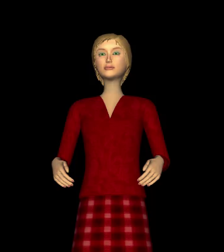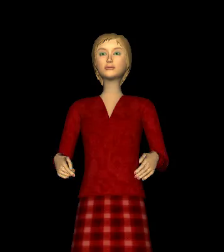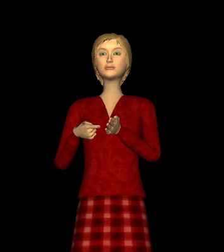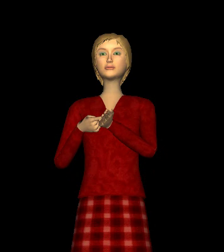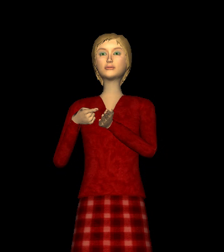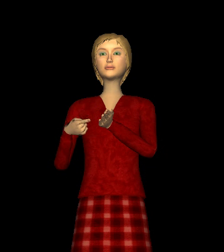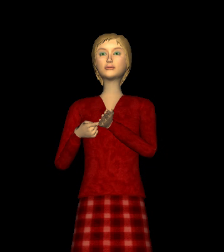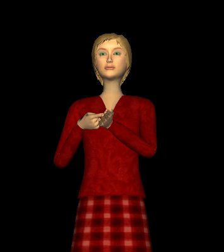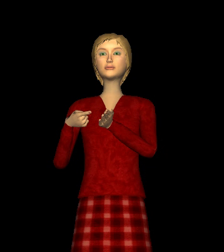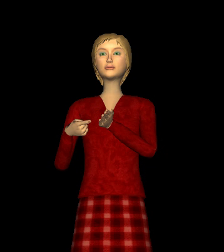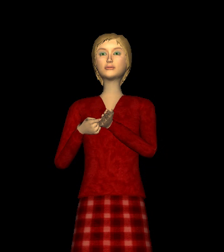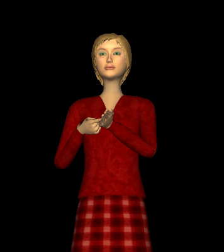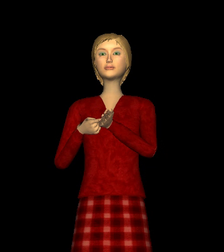يكرر